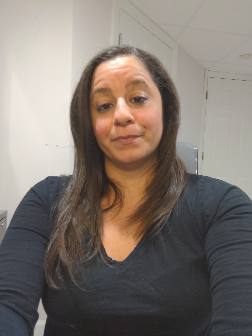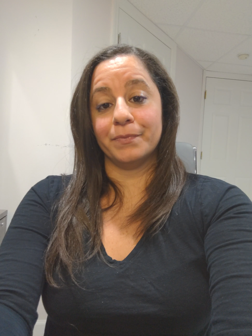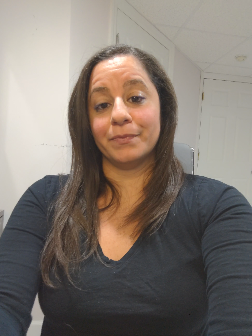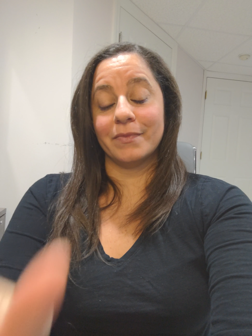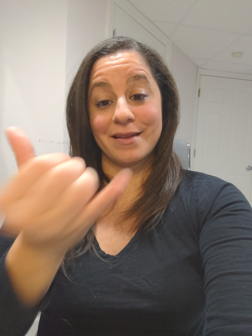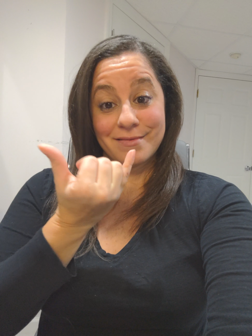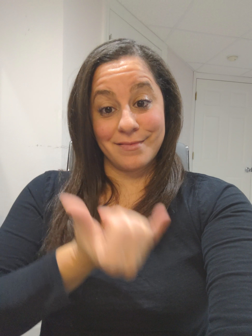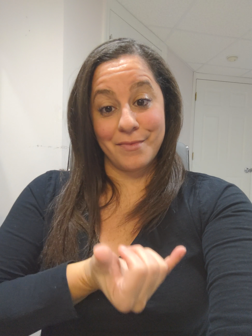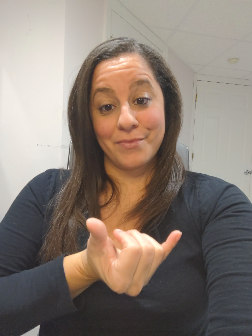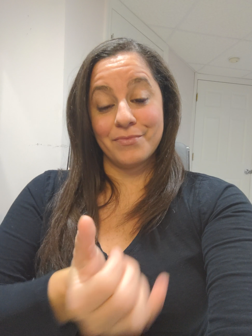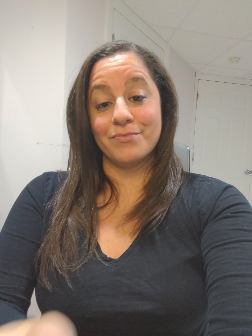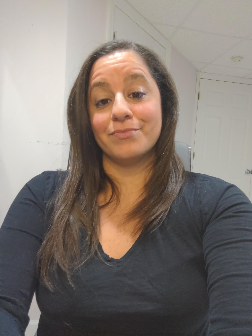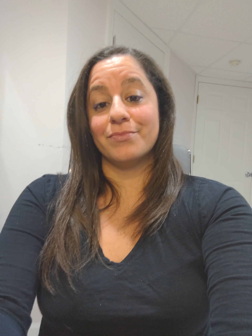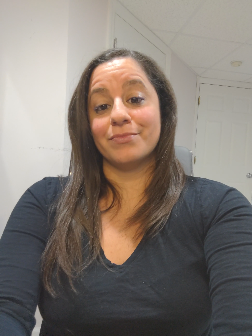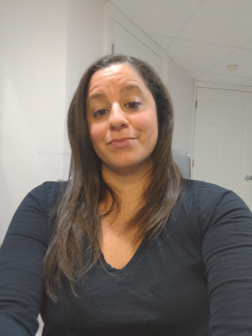now